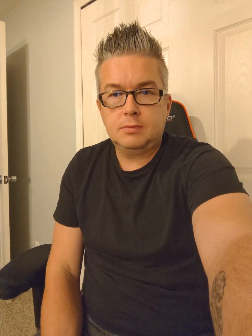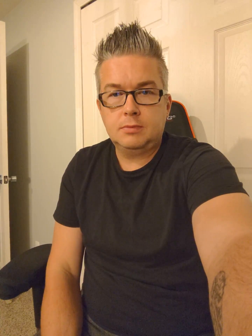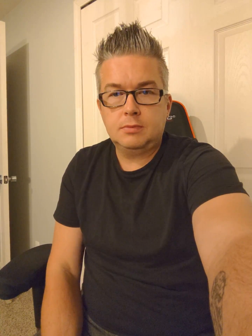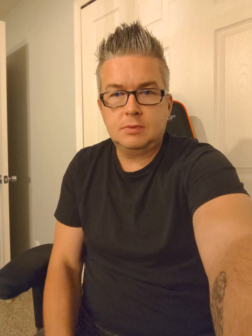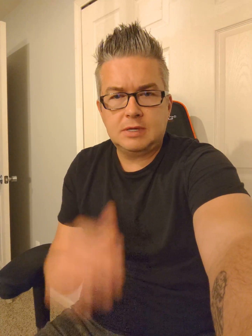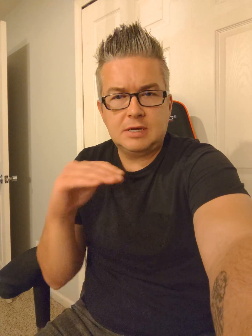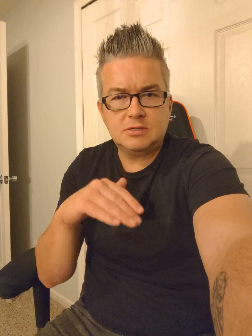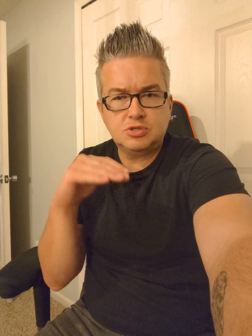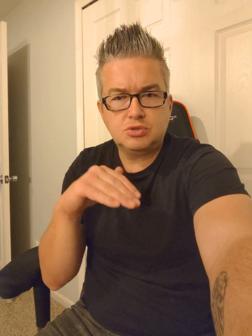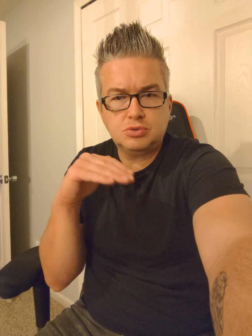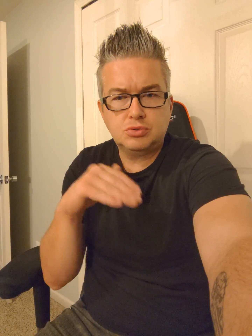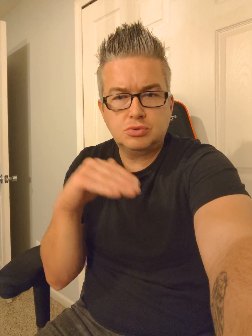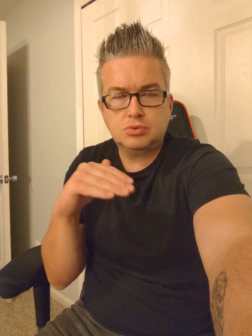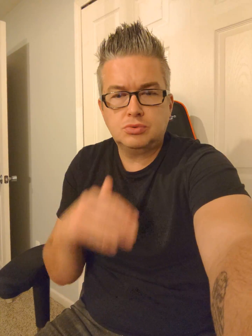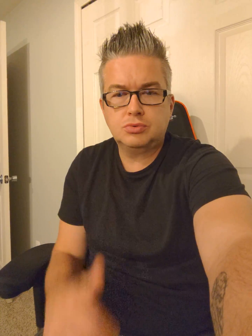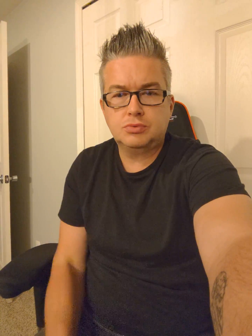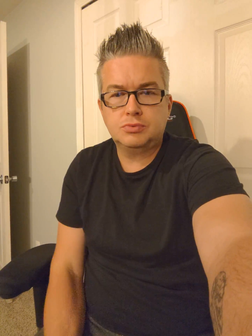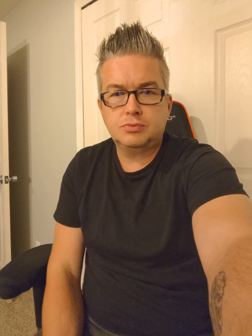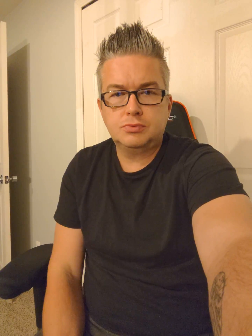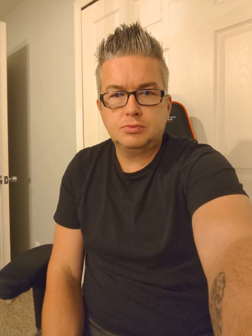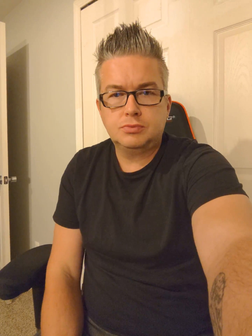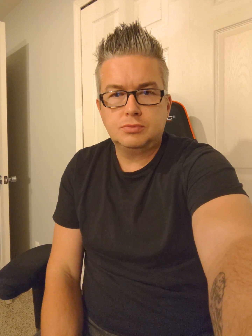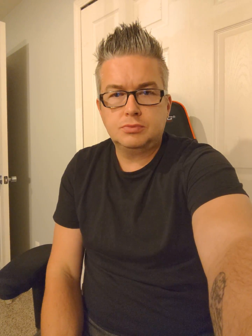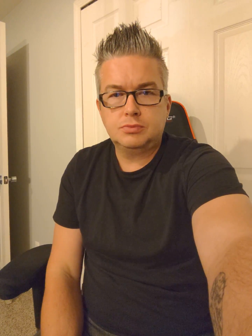doctor